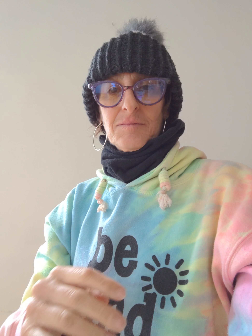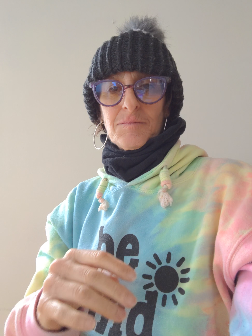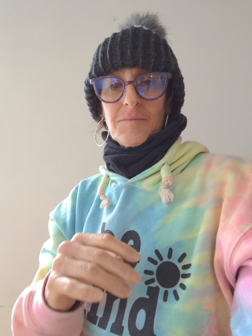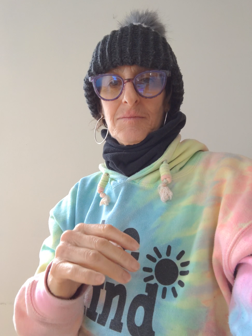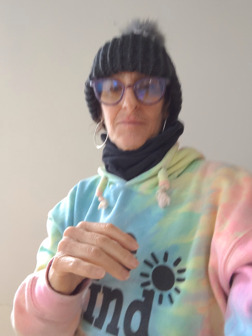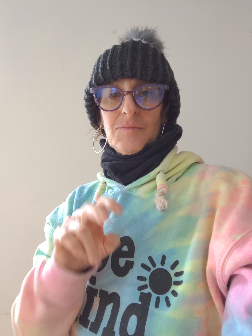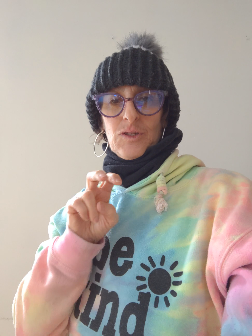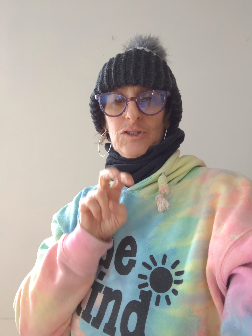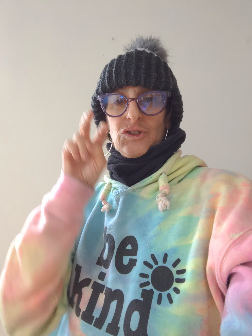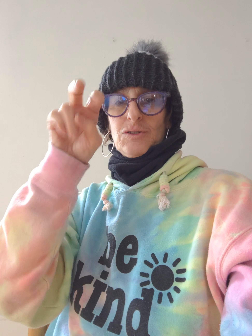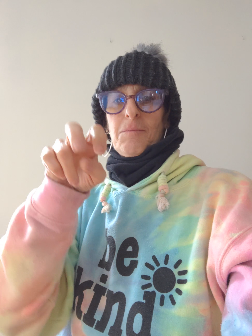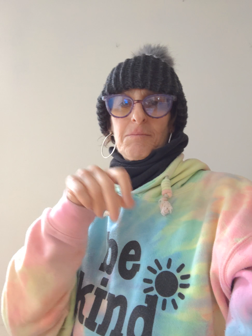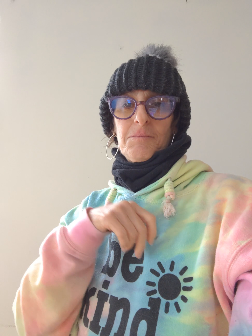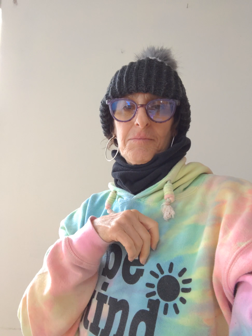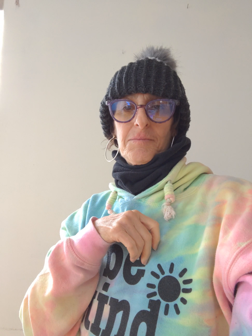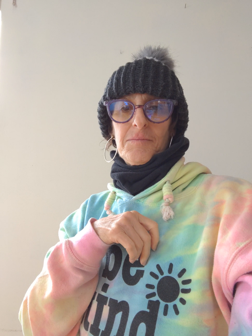jump